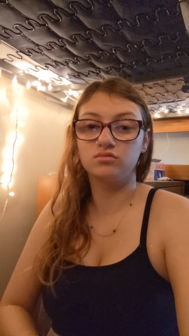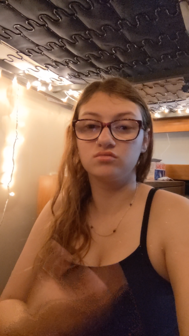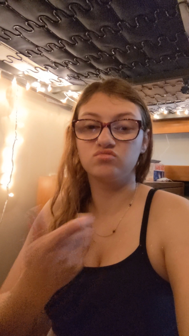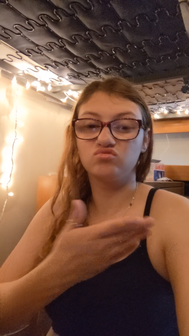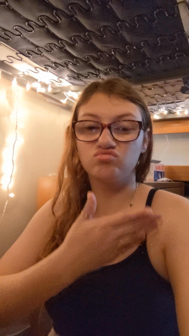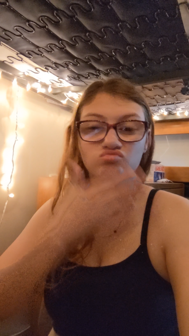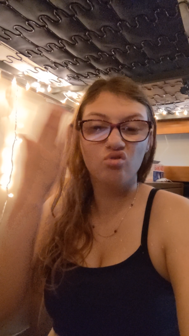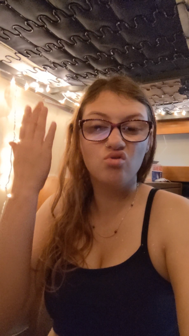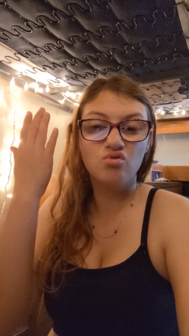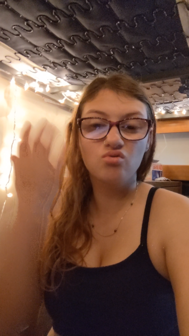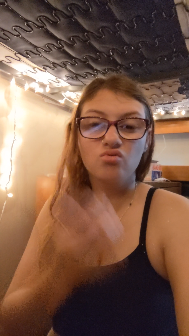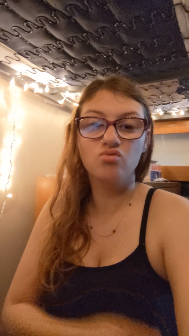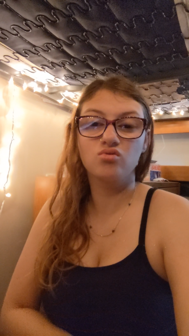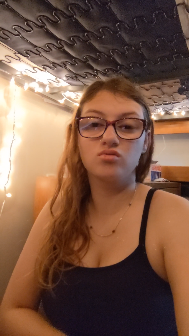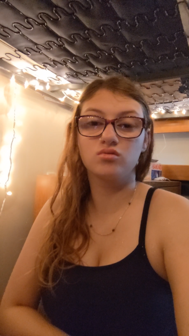all gone